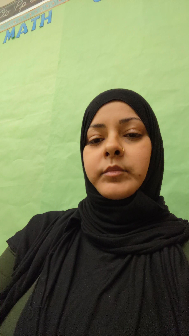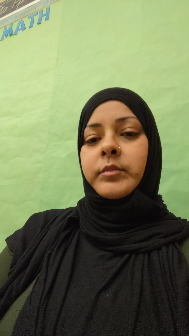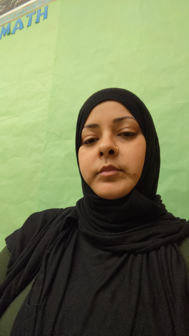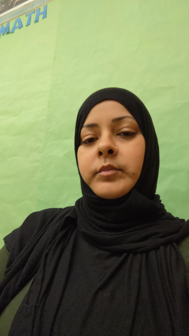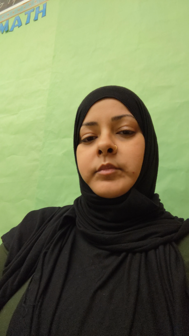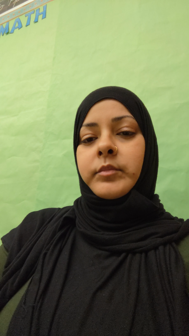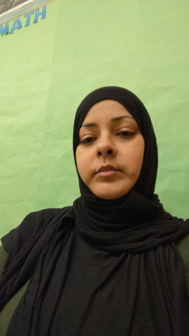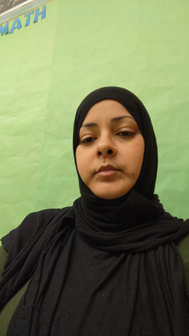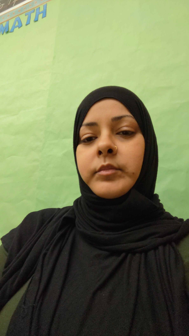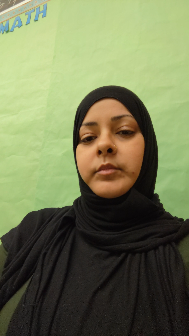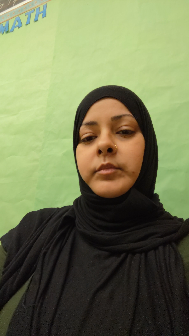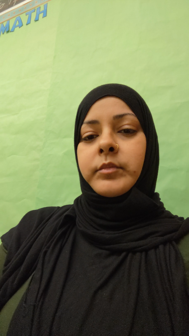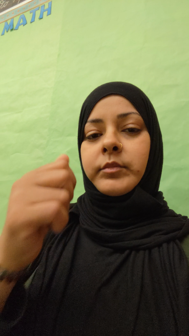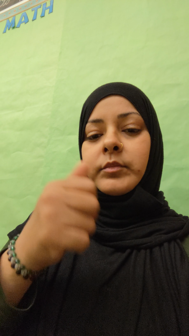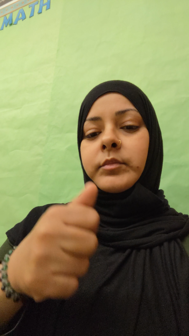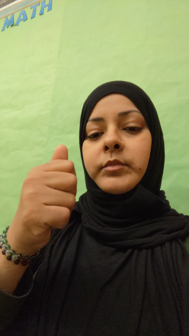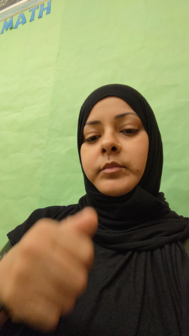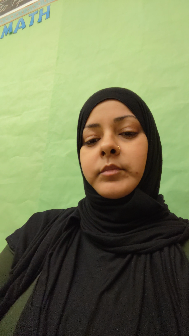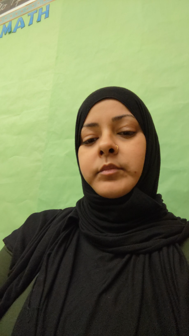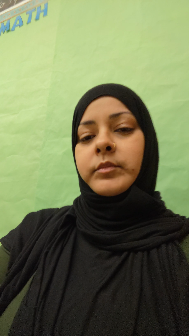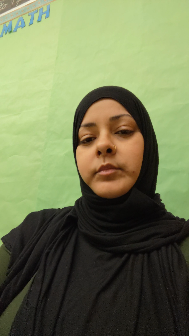each